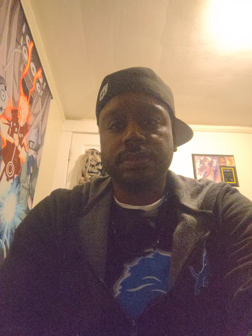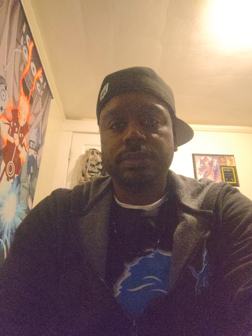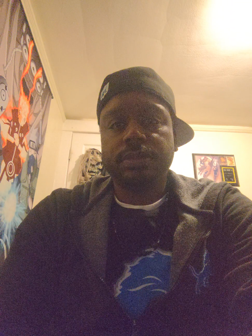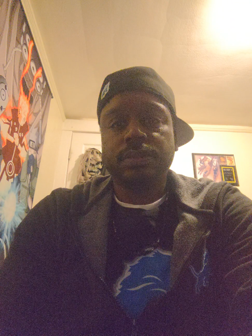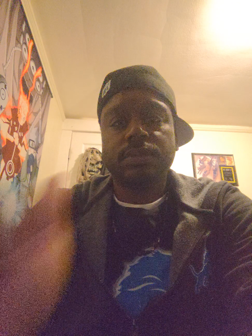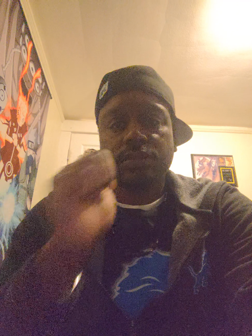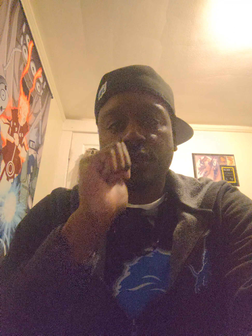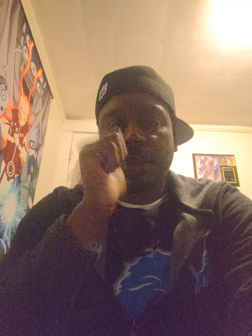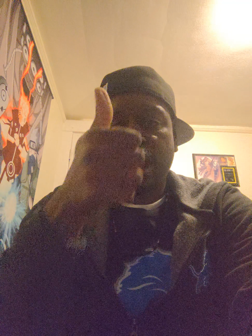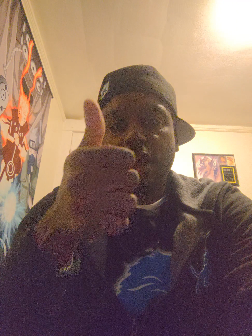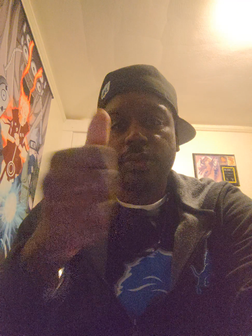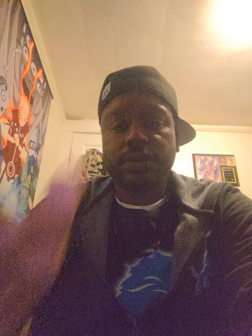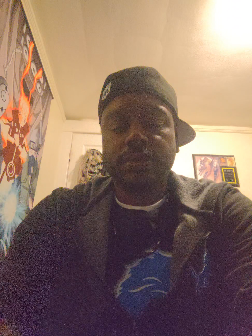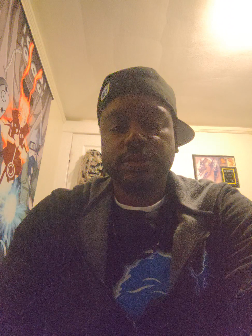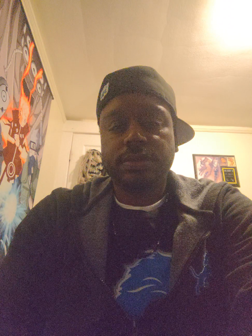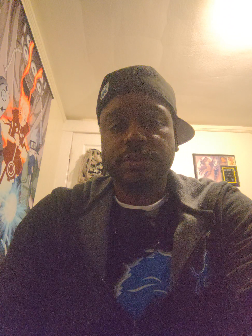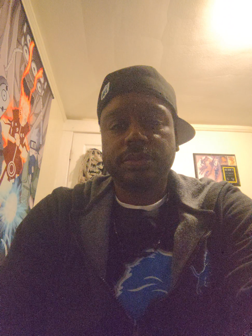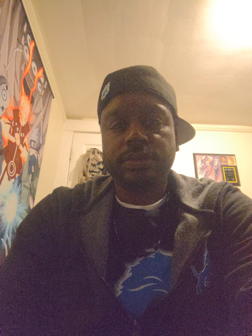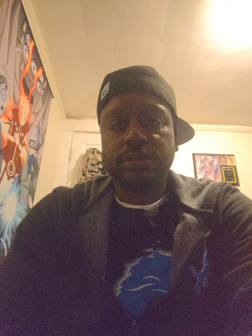tomorrow